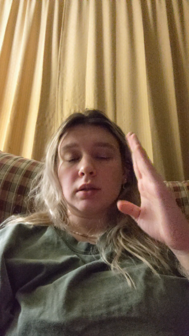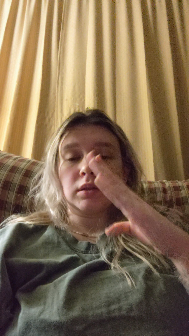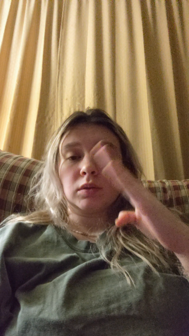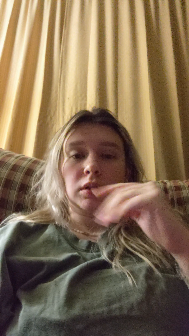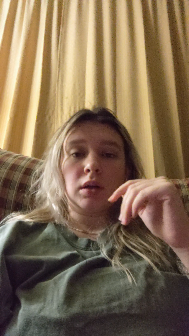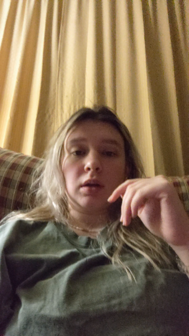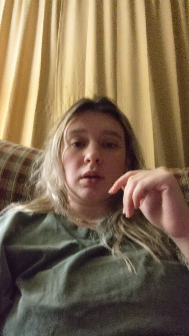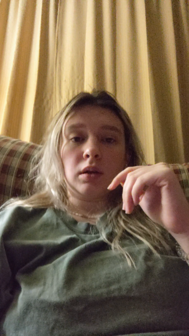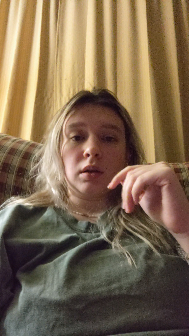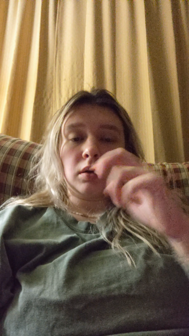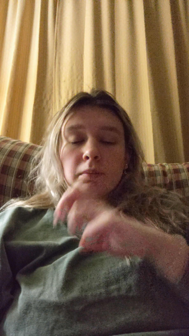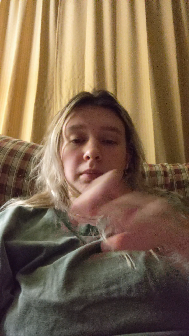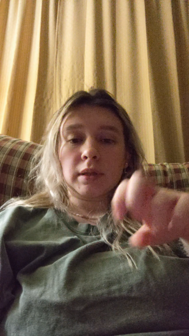bench